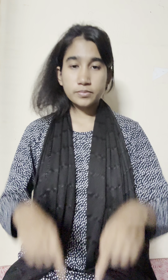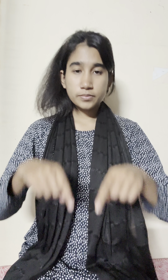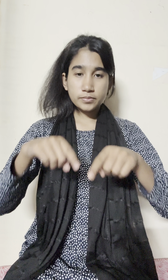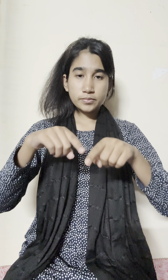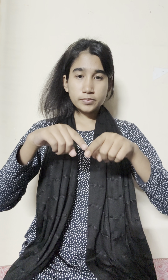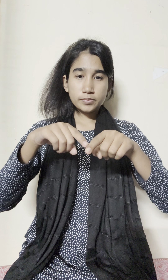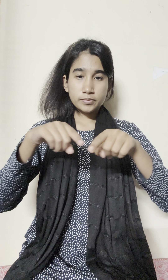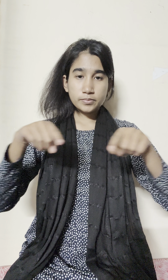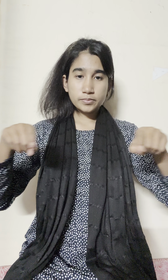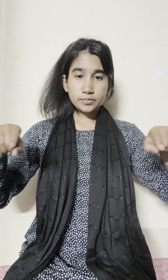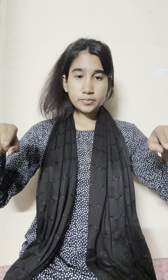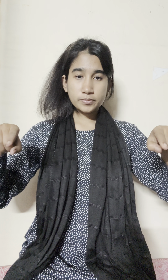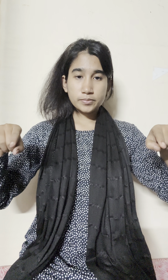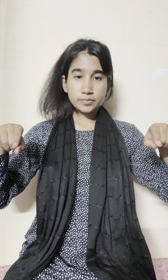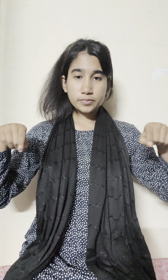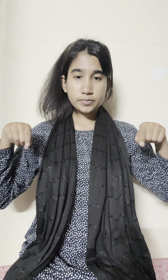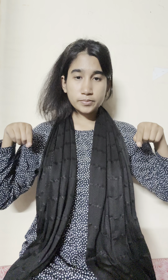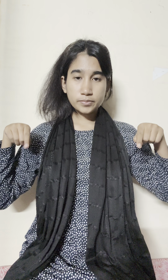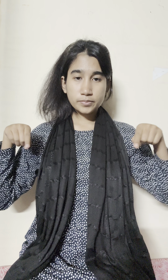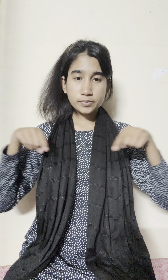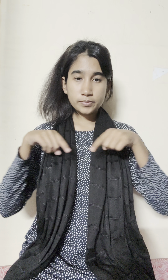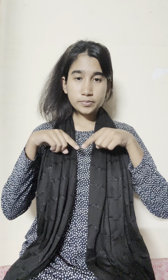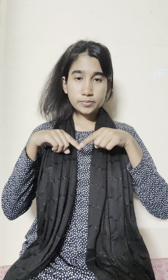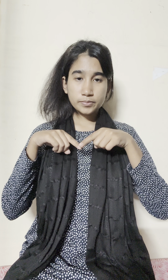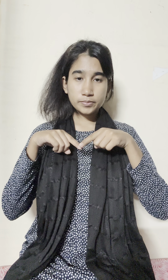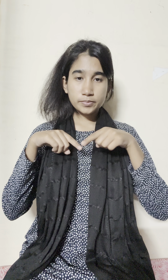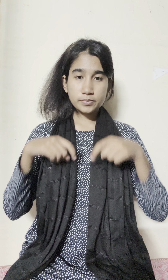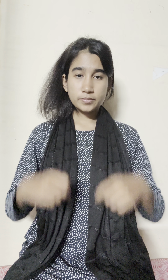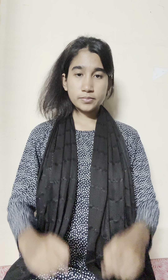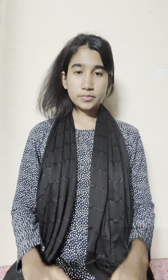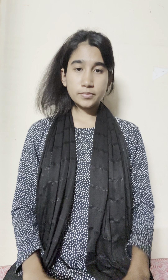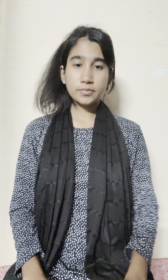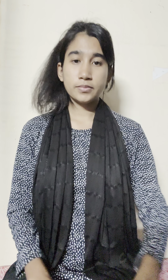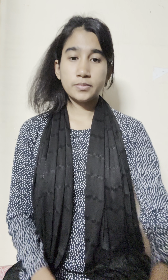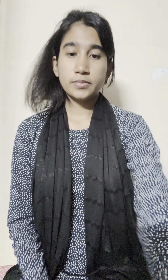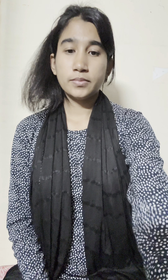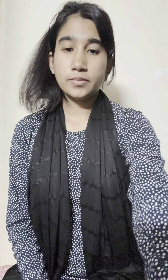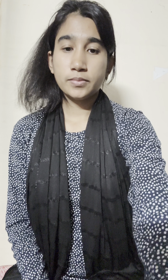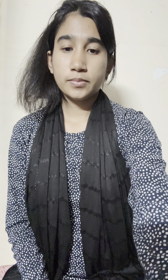টেবিল